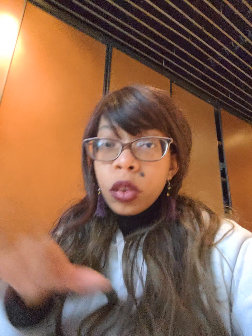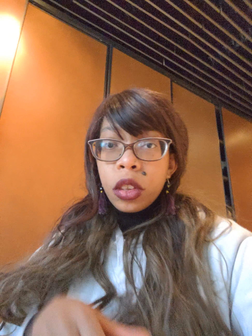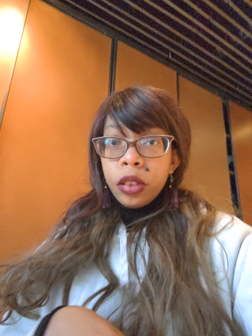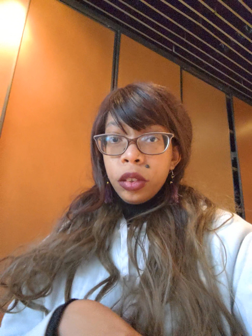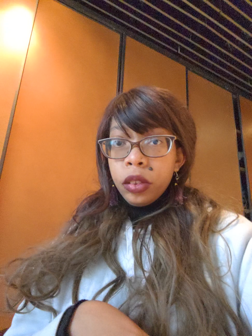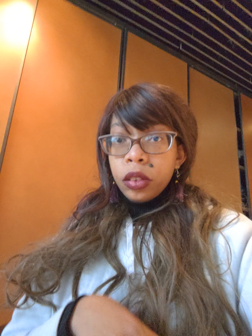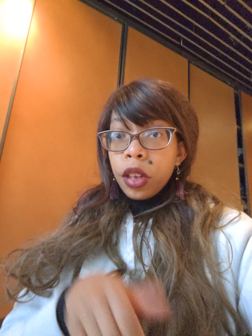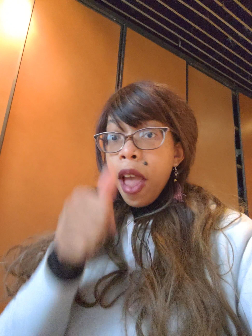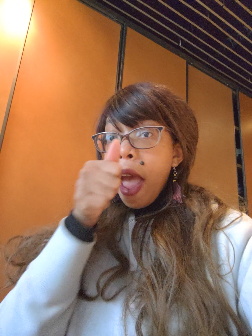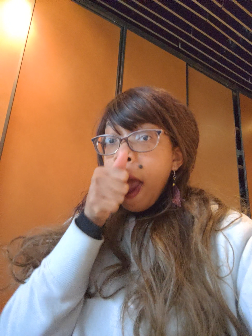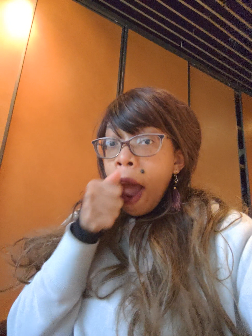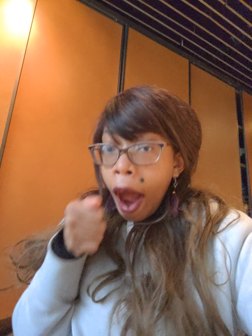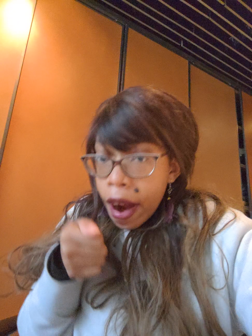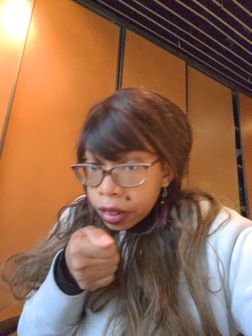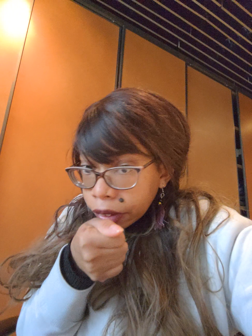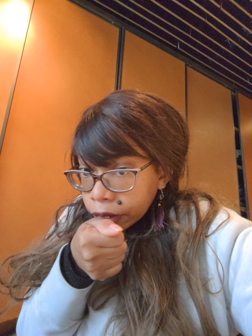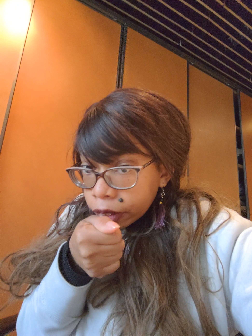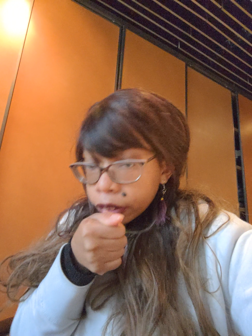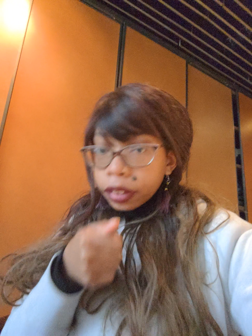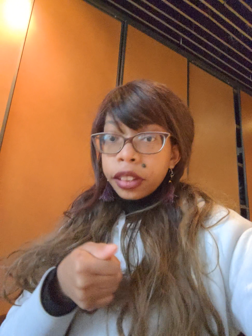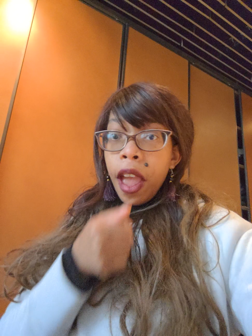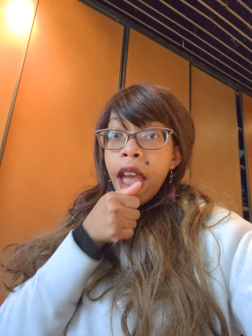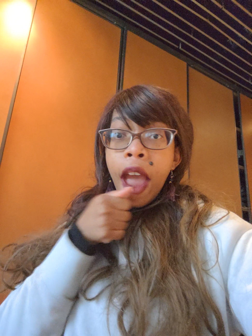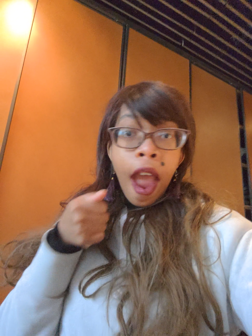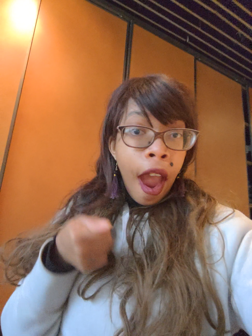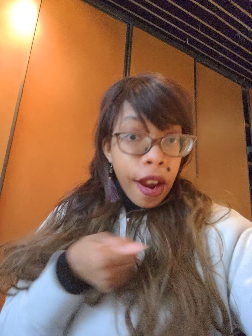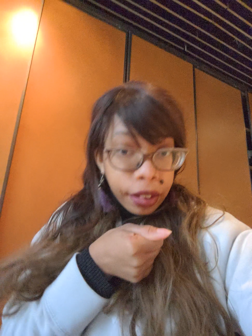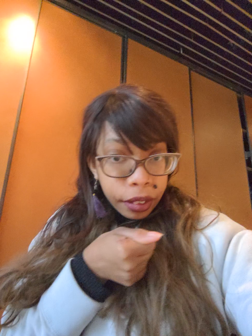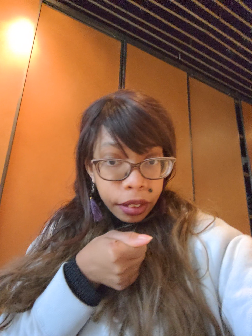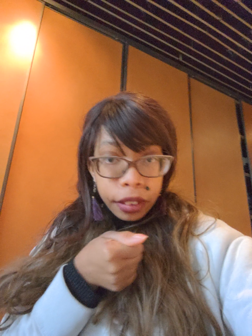hide